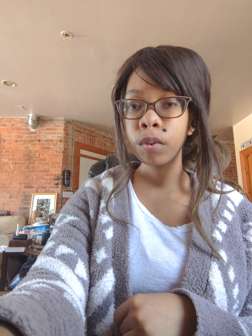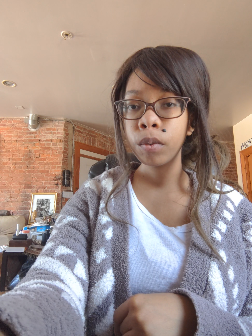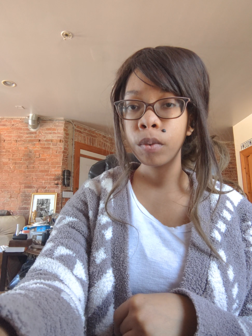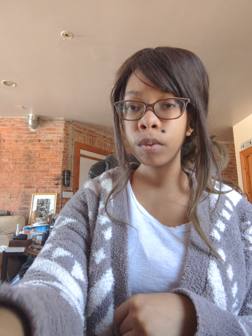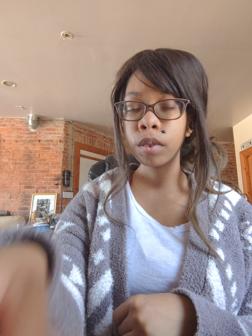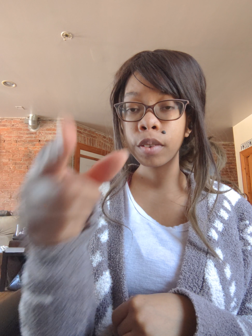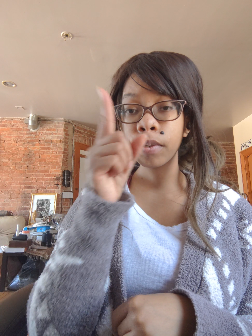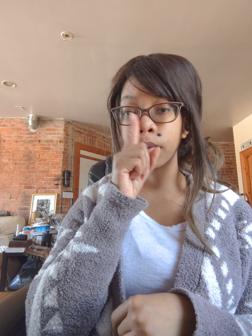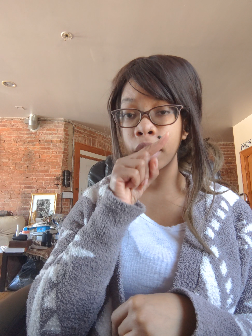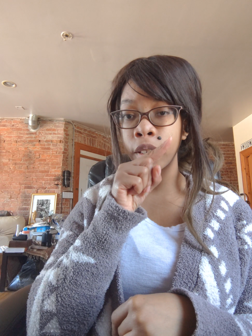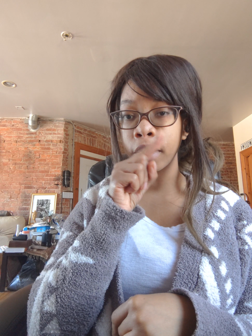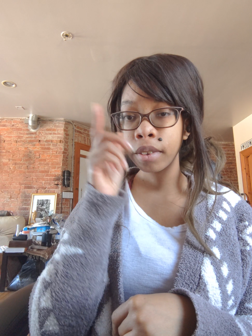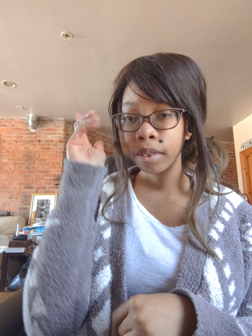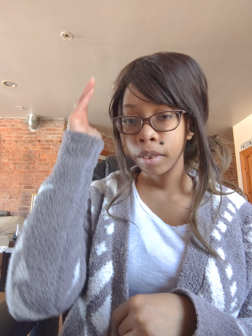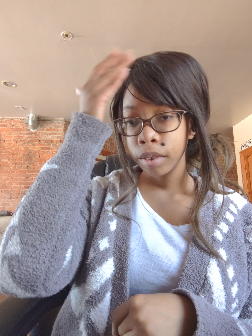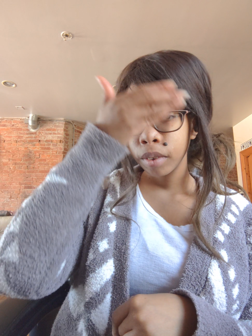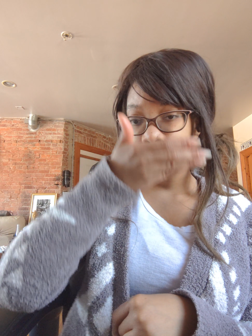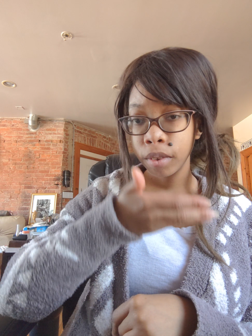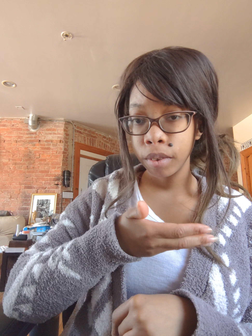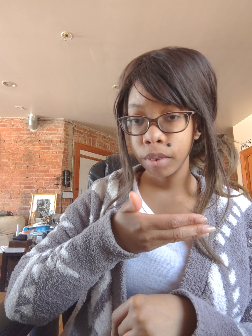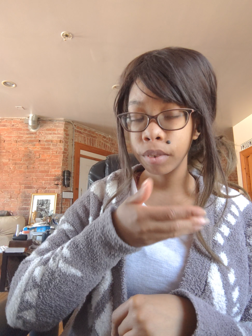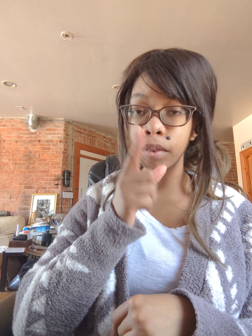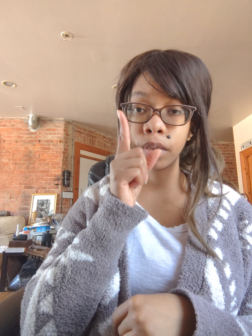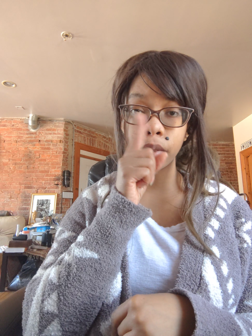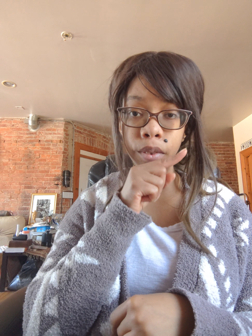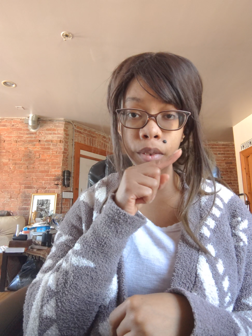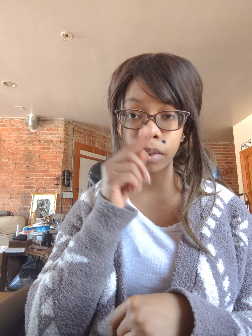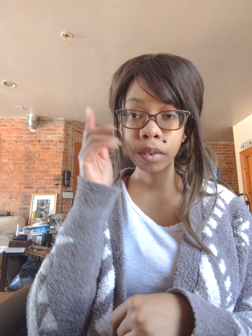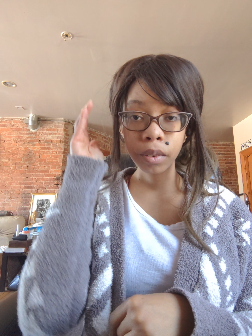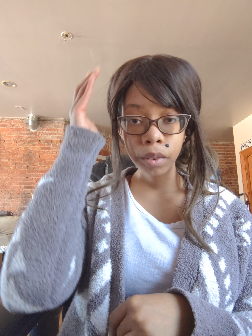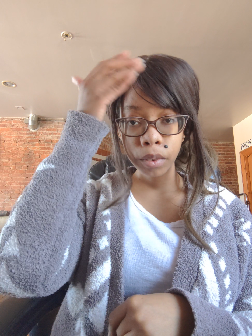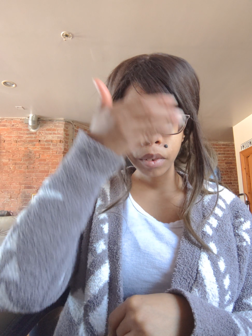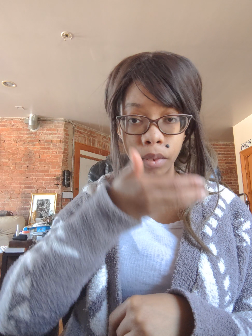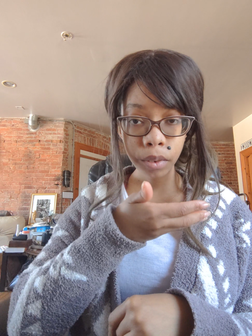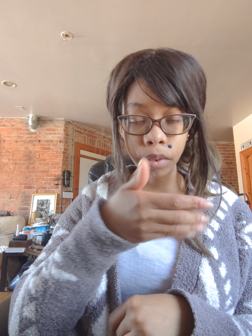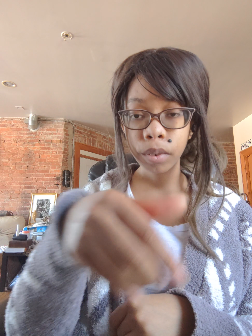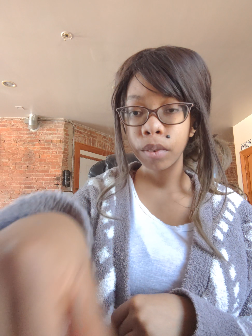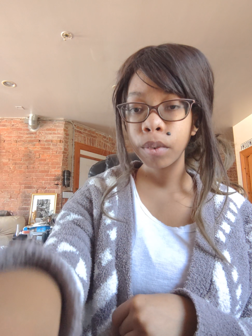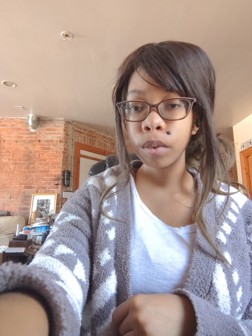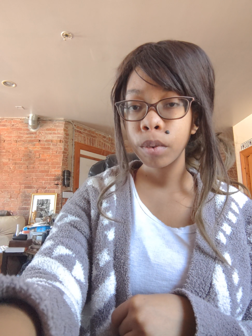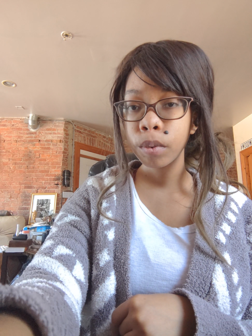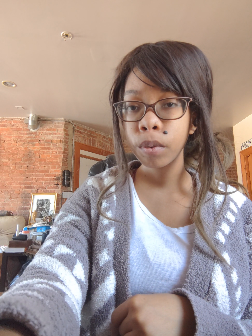pretend